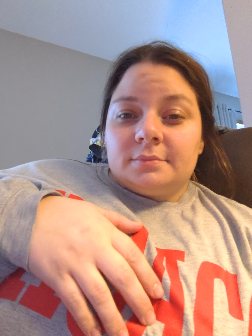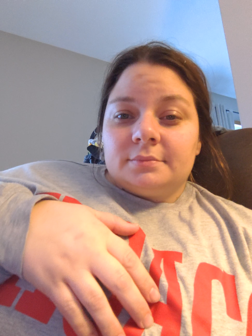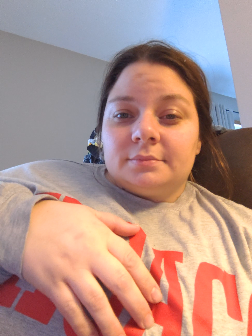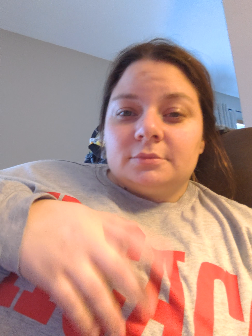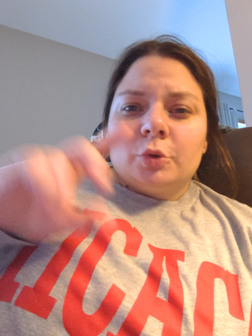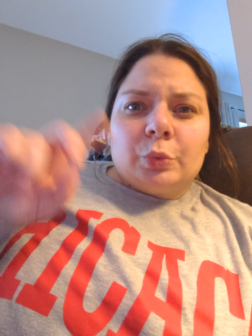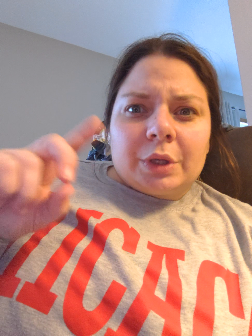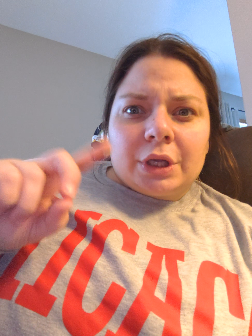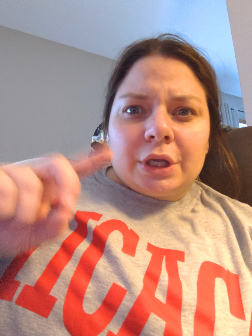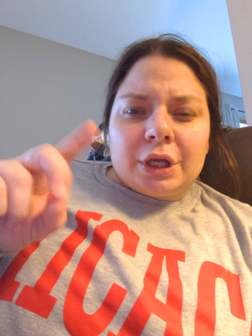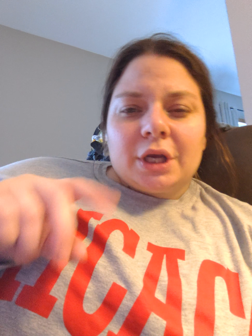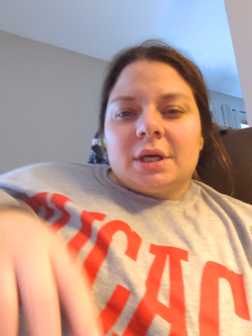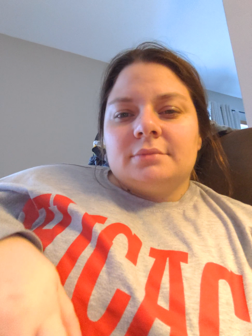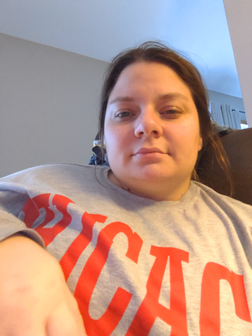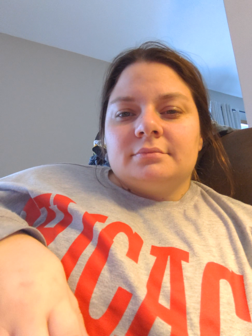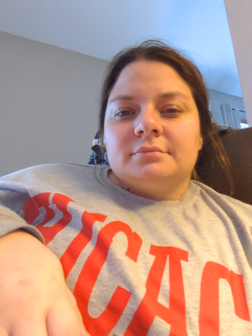where